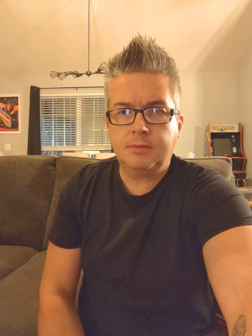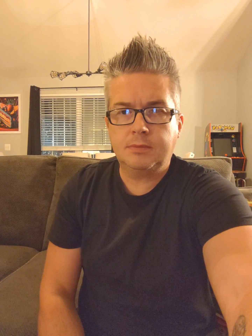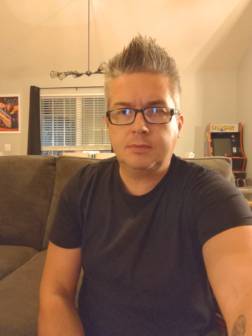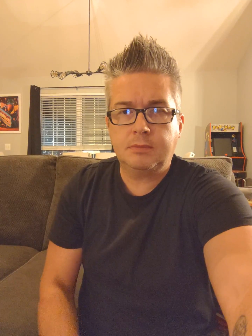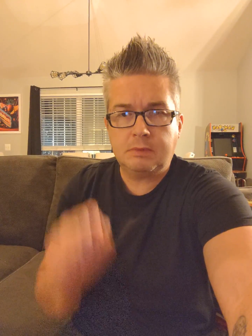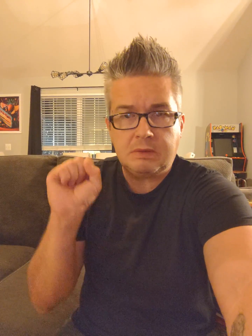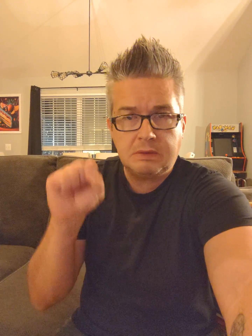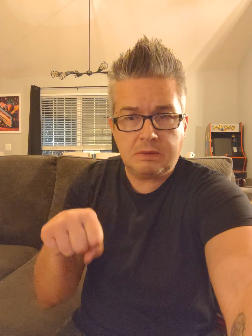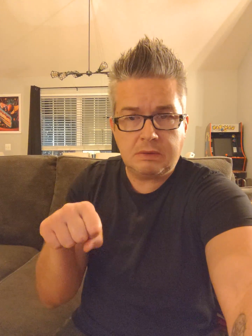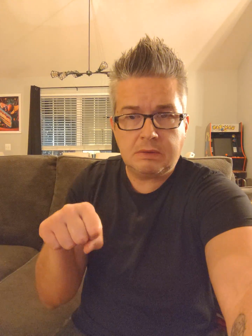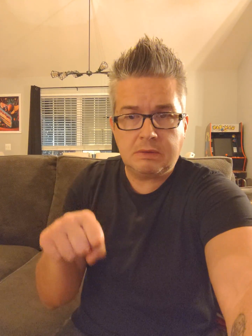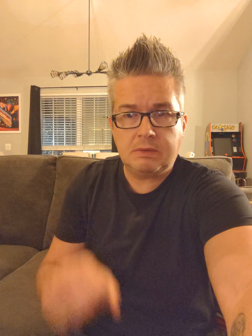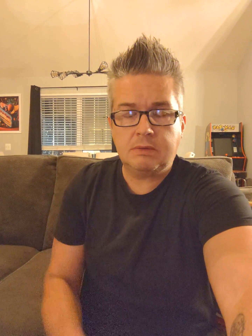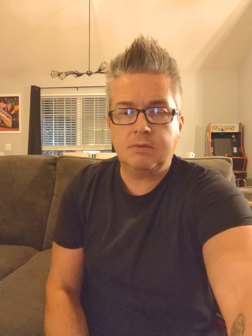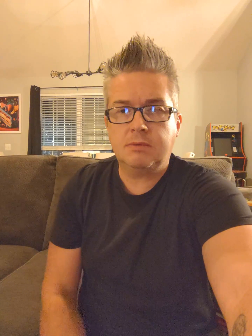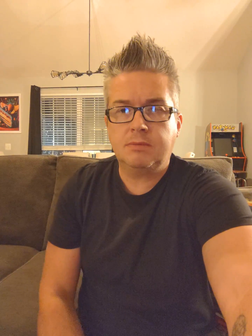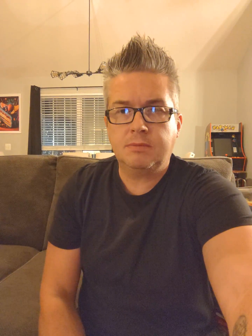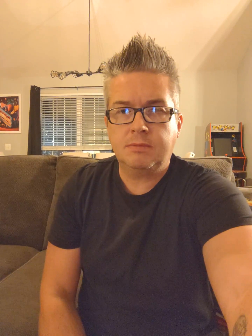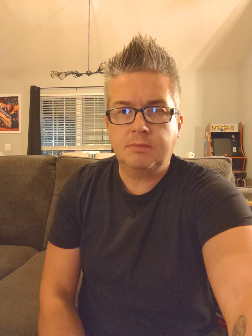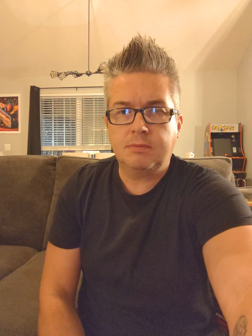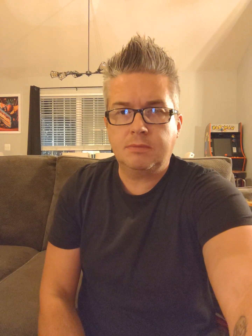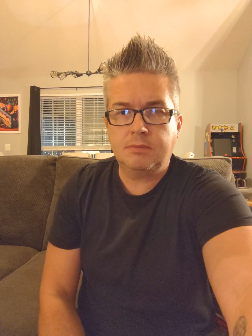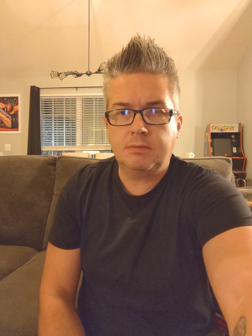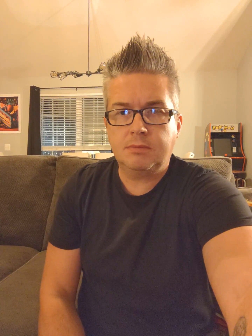could